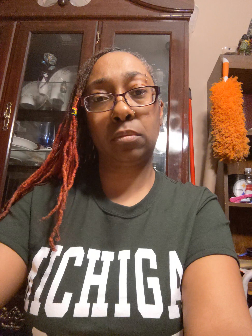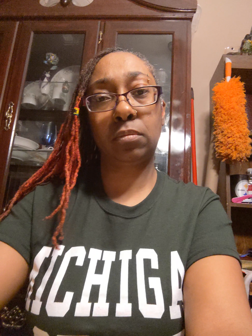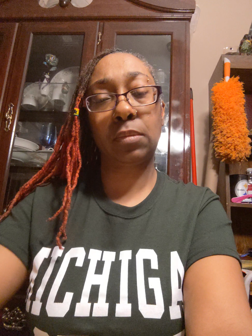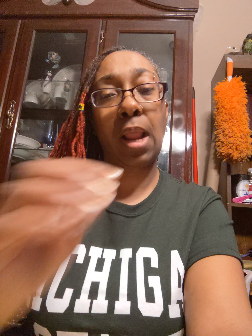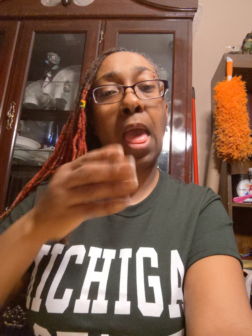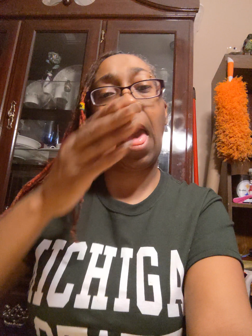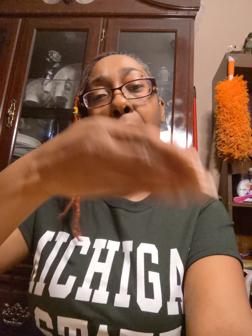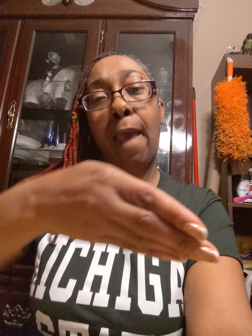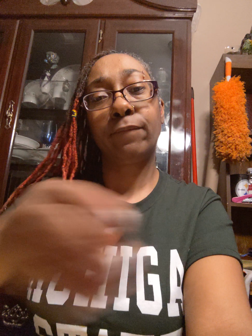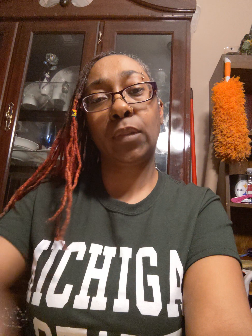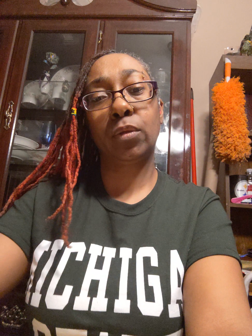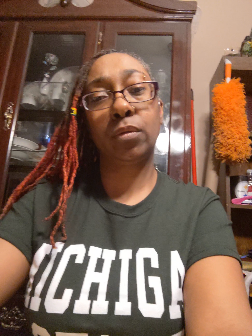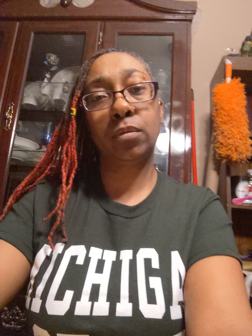after